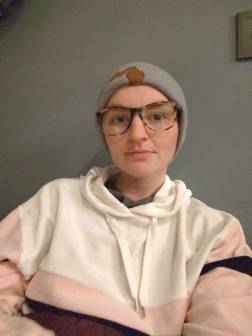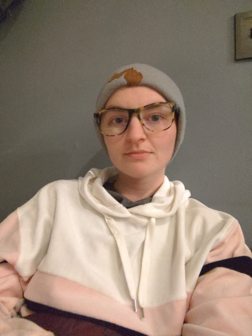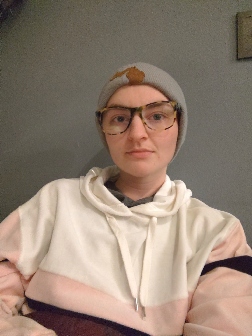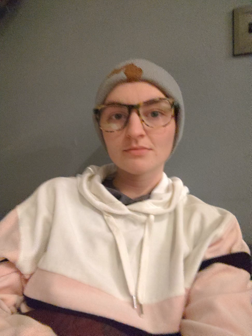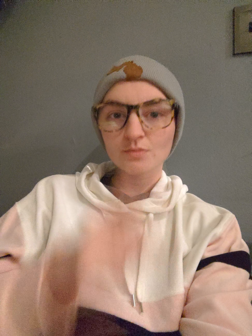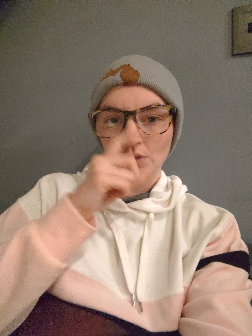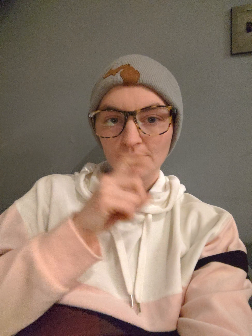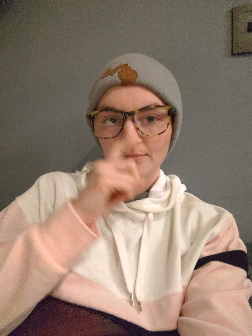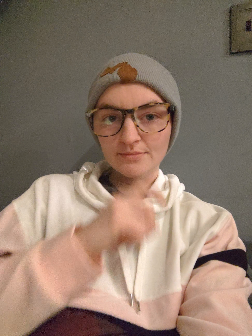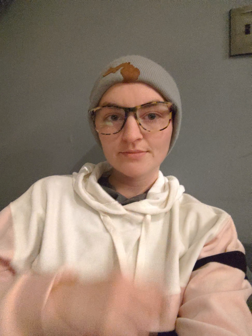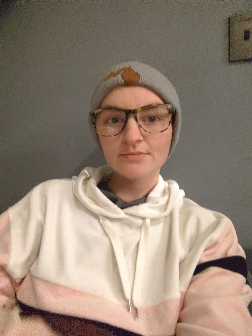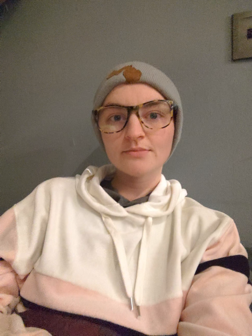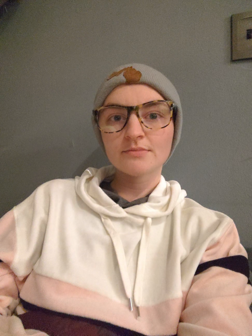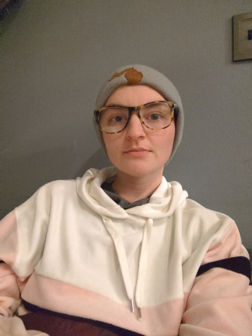doll